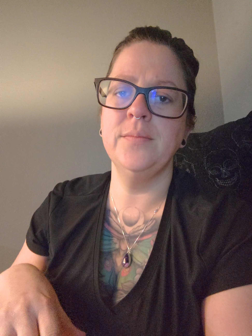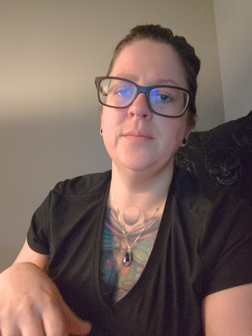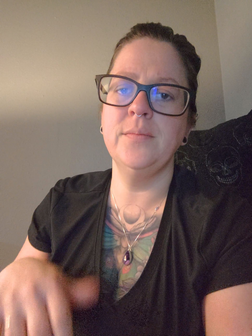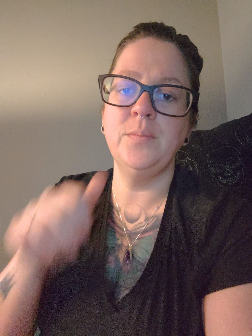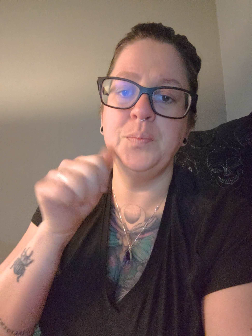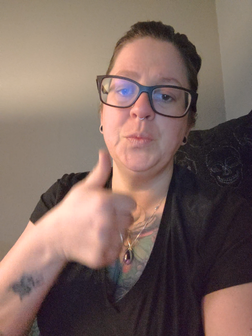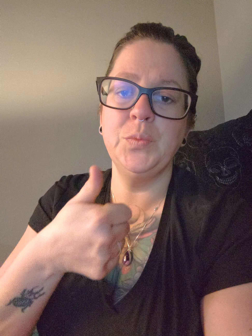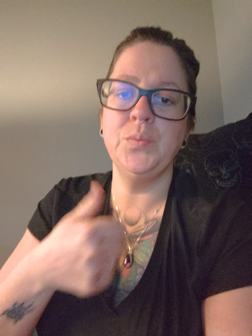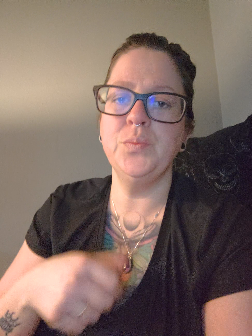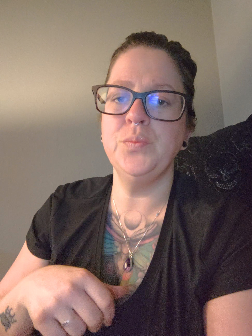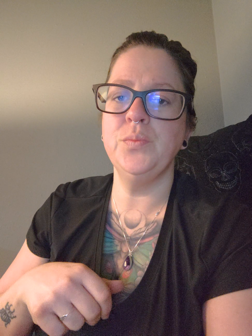tomorrow